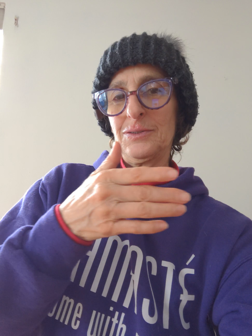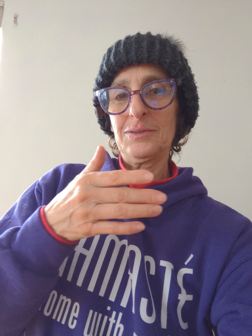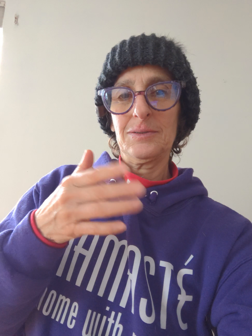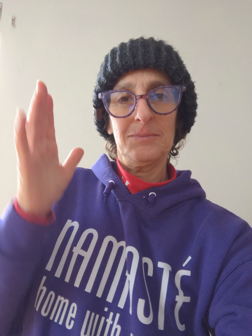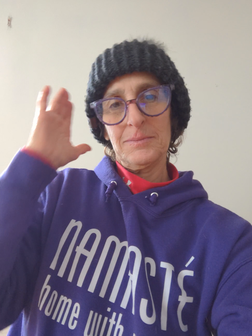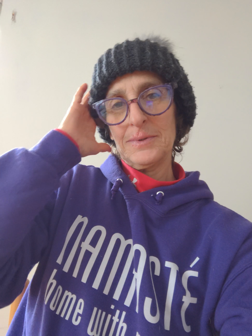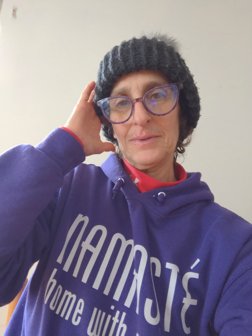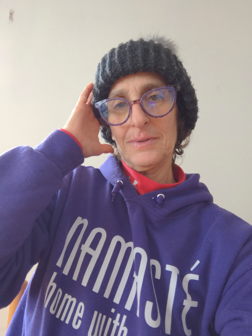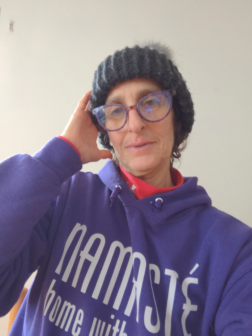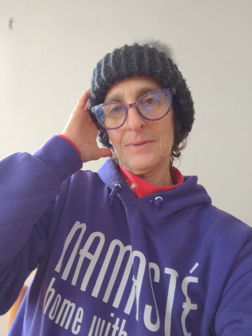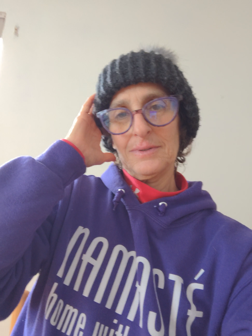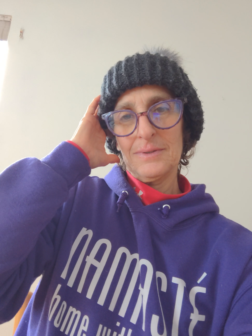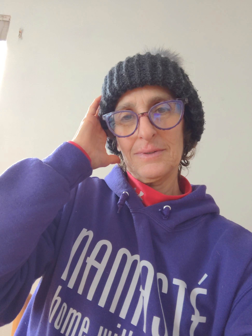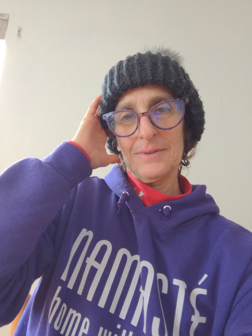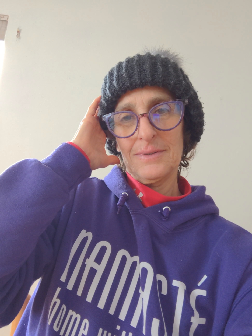bed